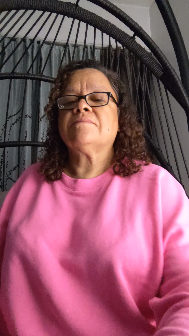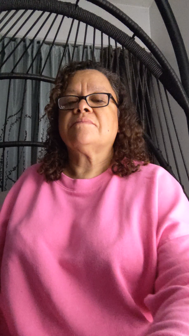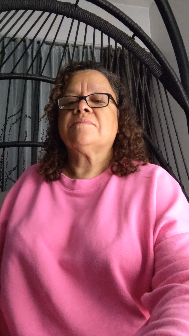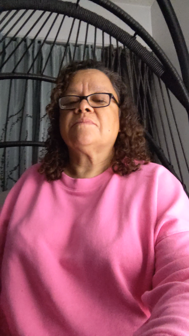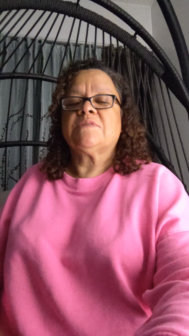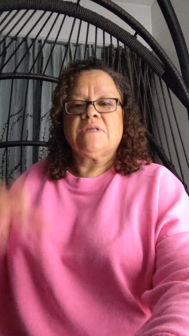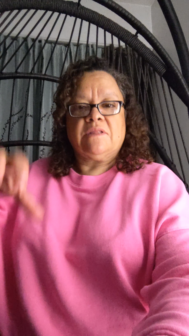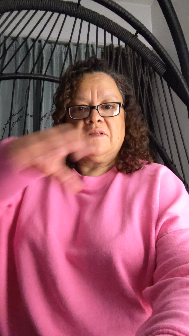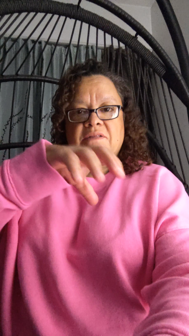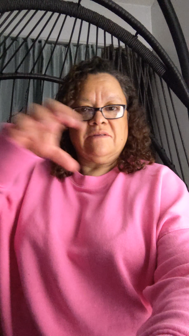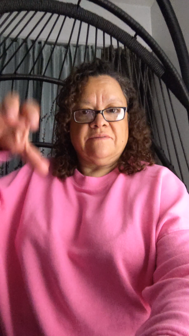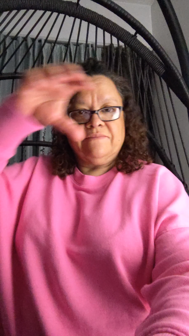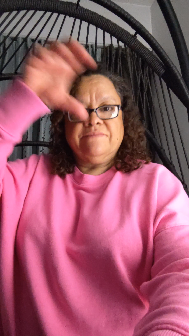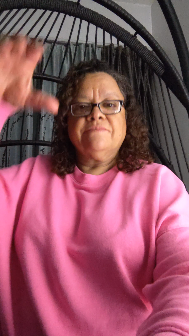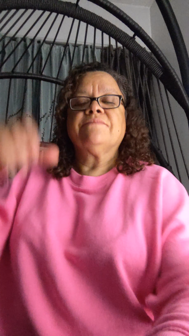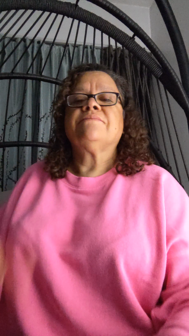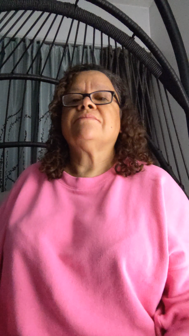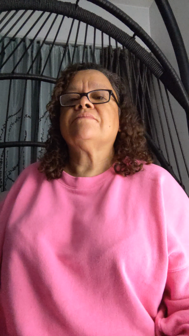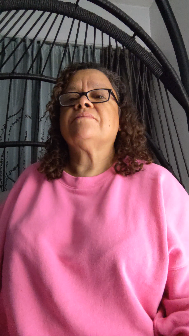block